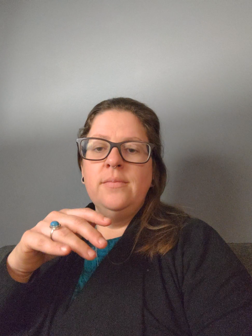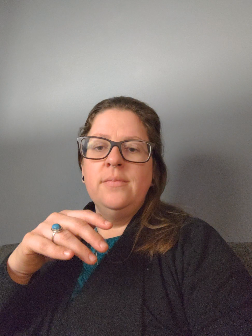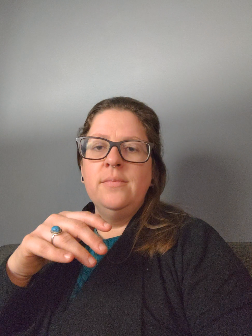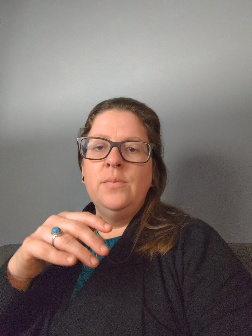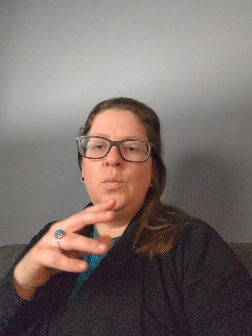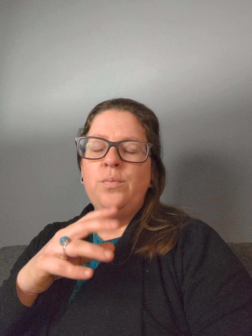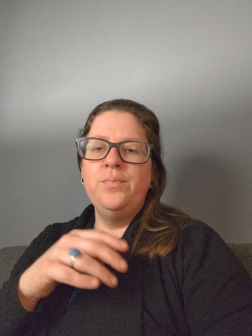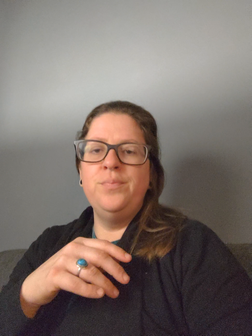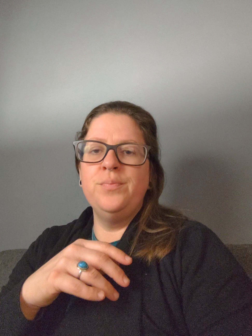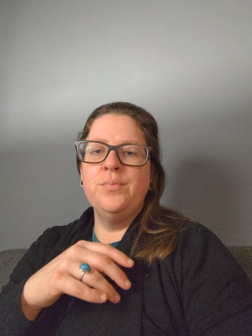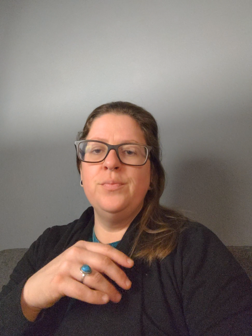water